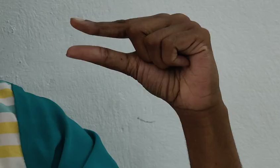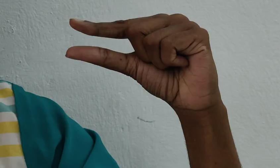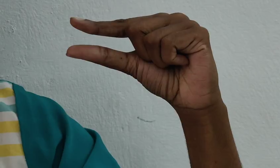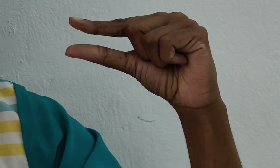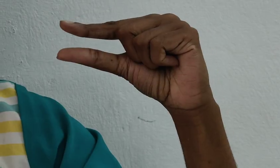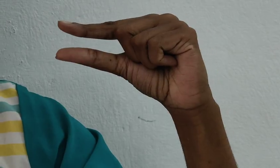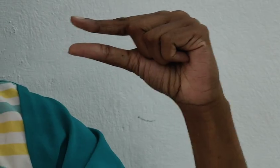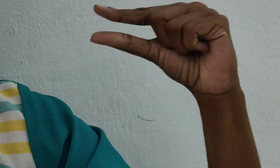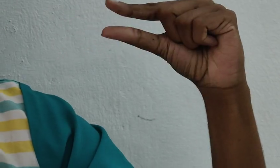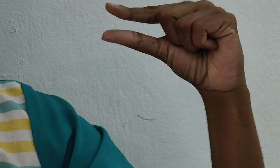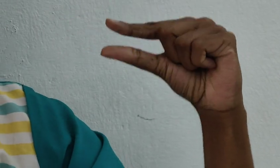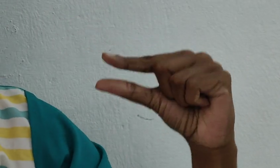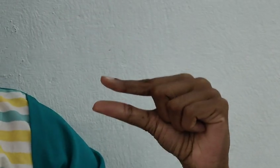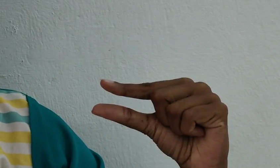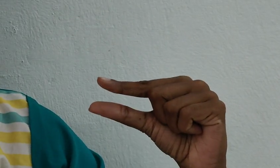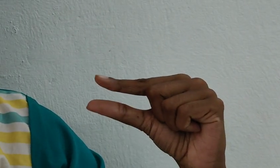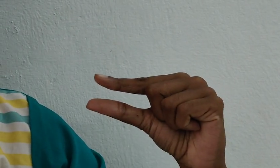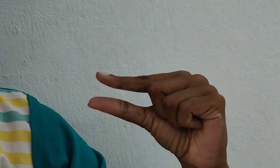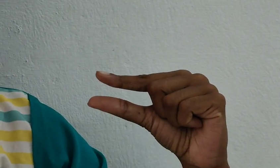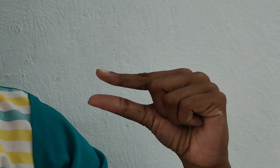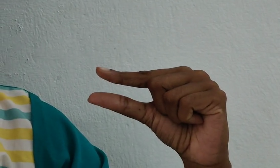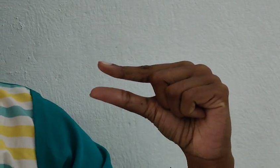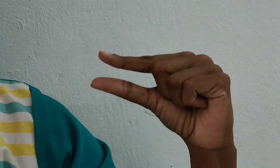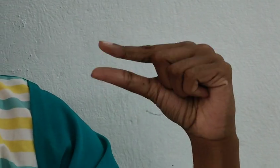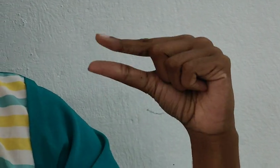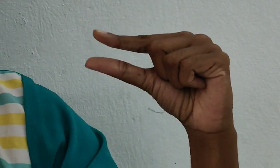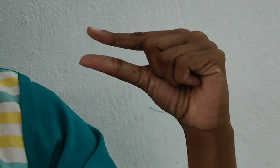ഊ